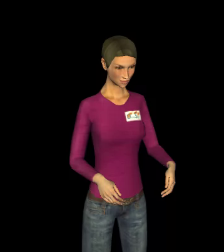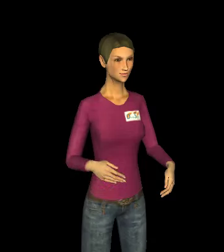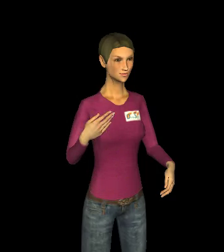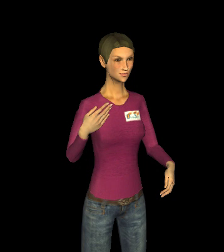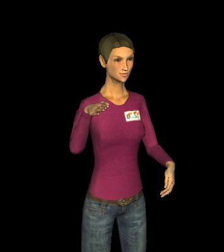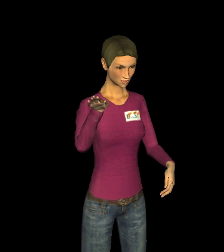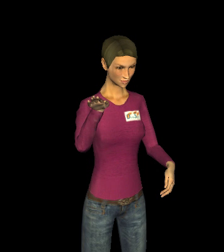آخر